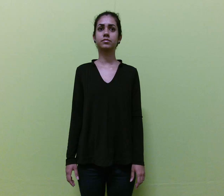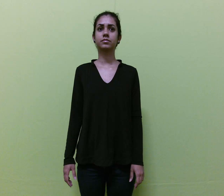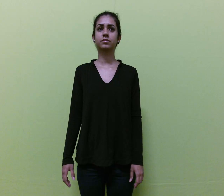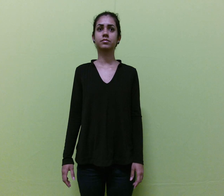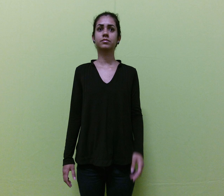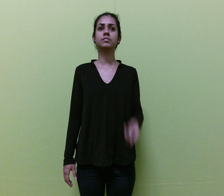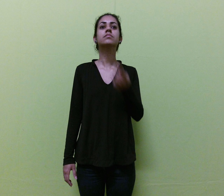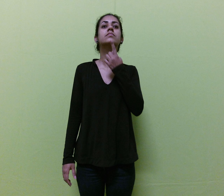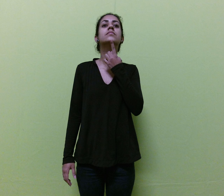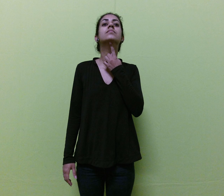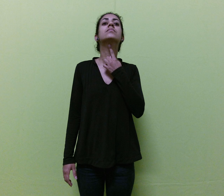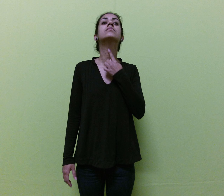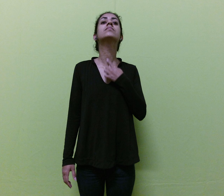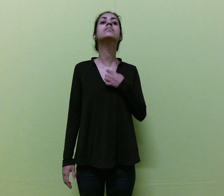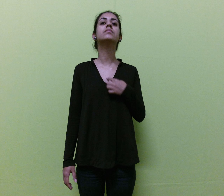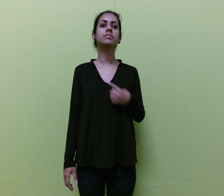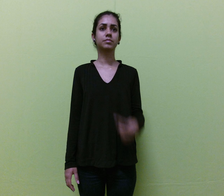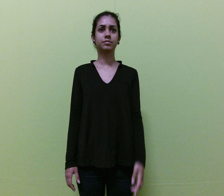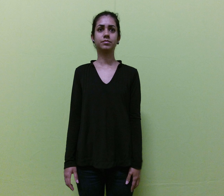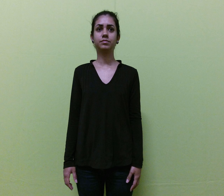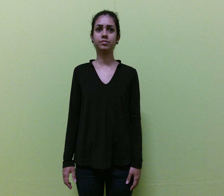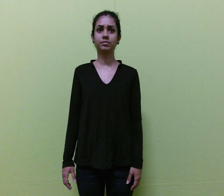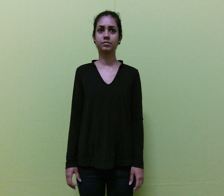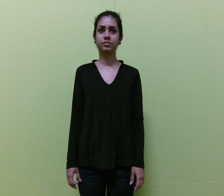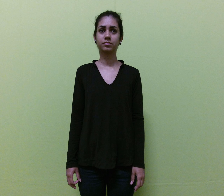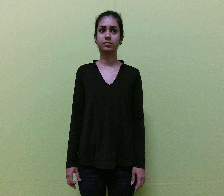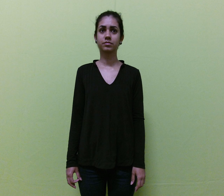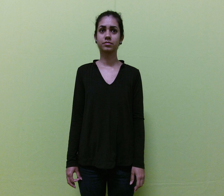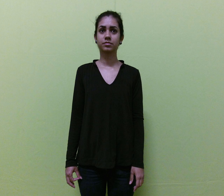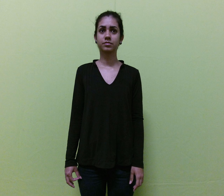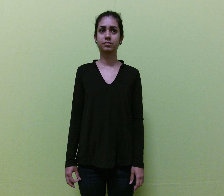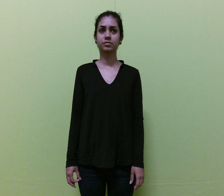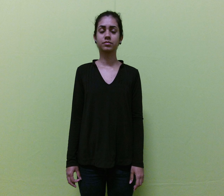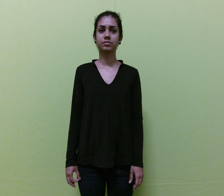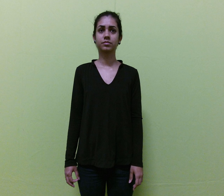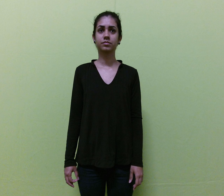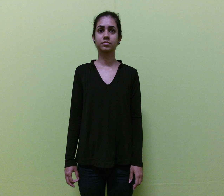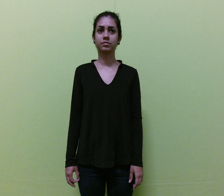vontade